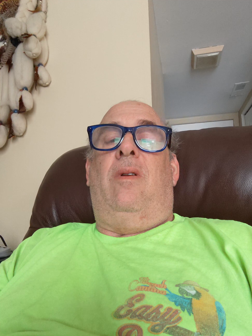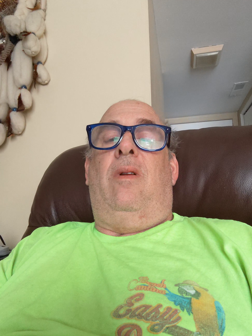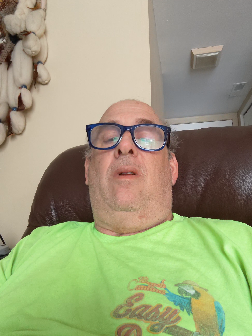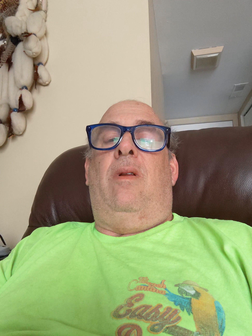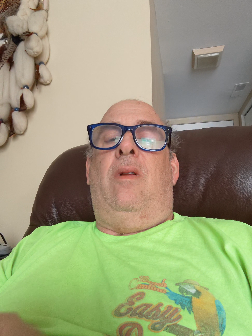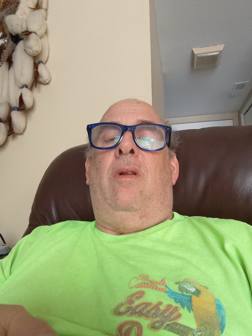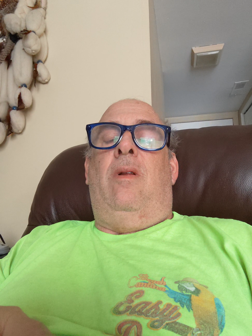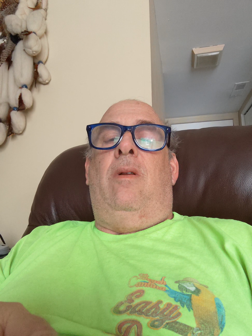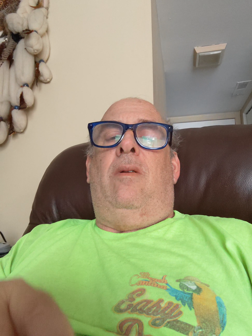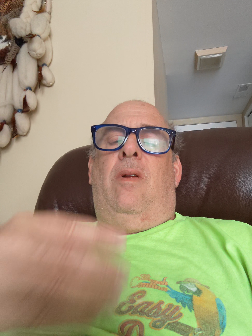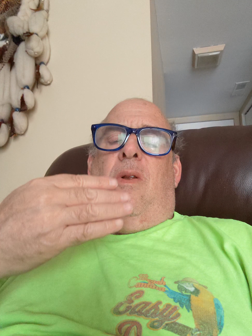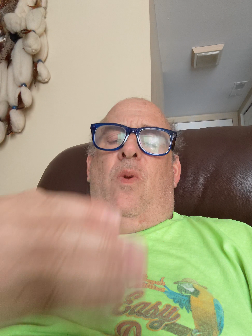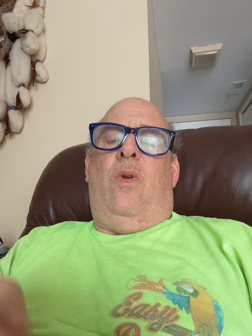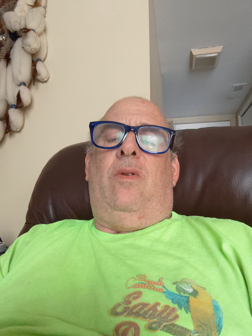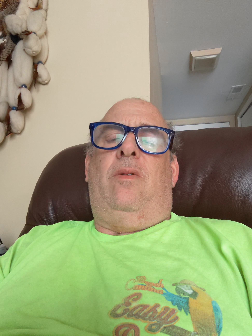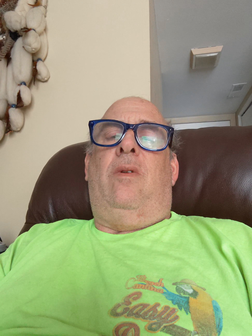close